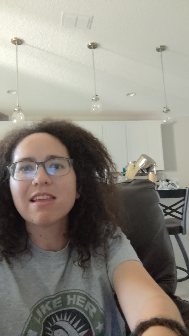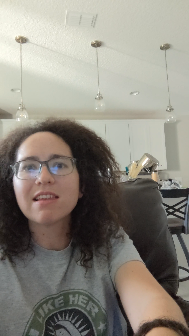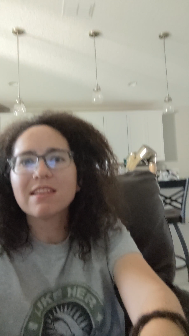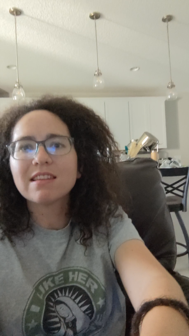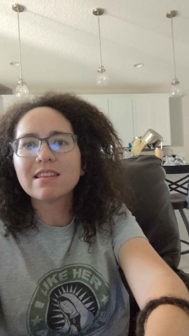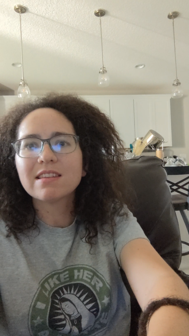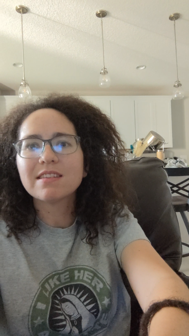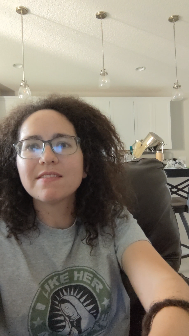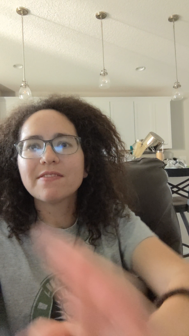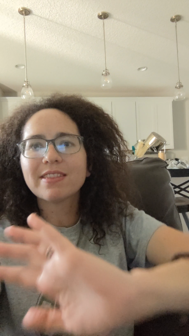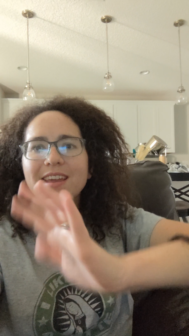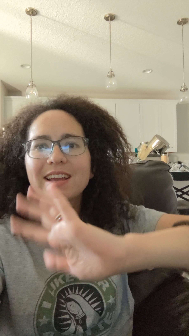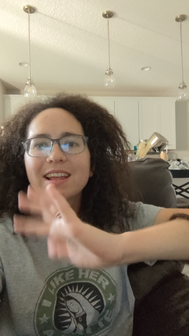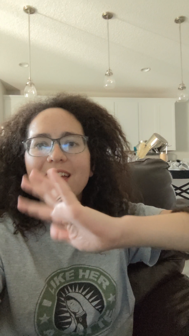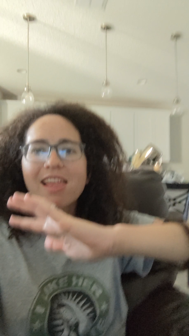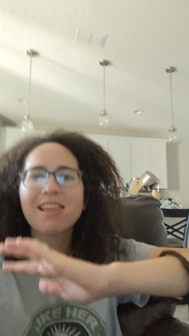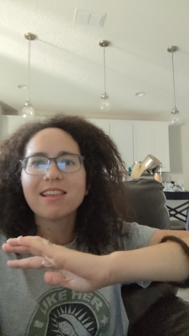cheese